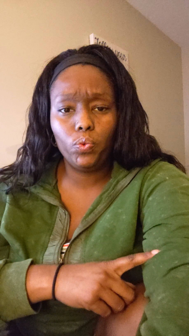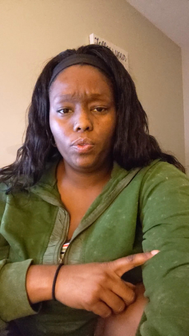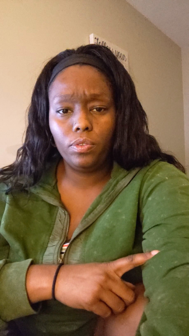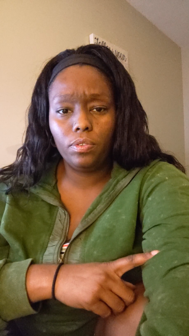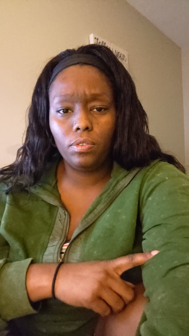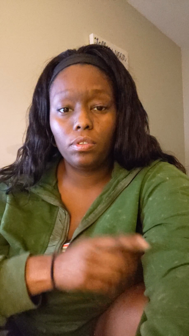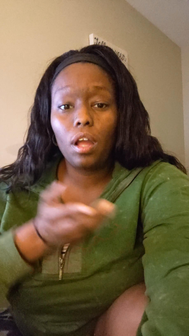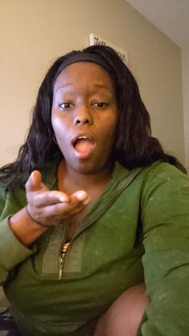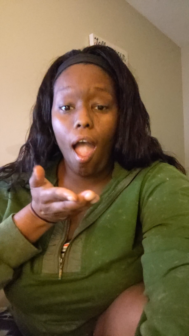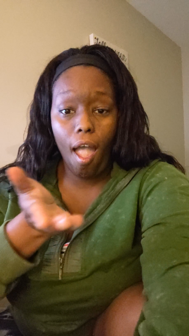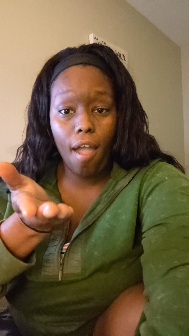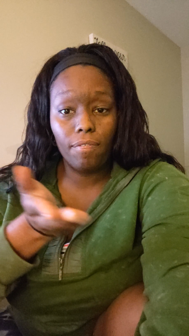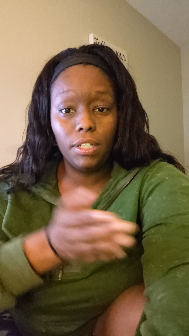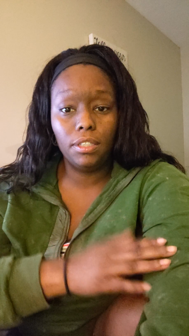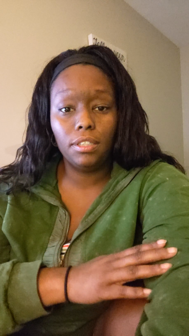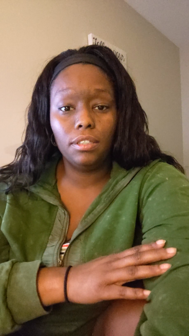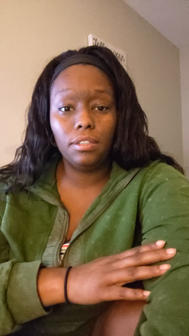oven